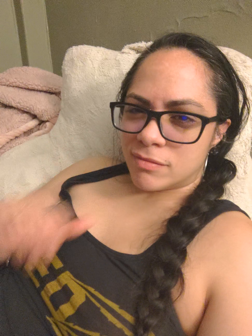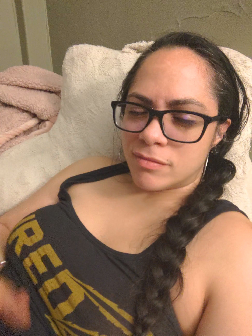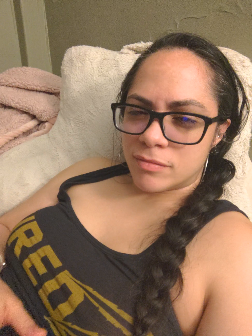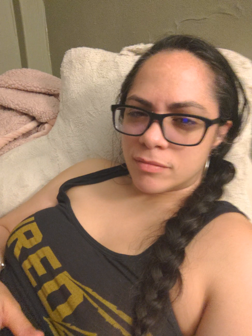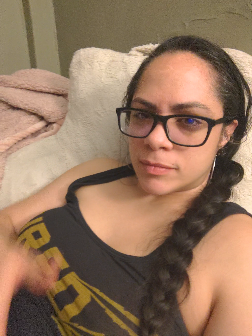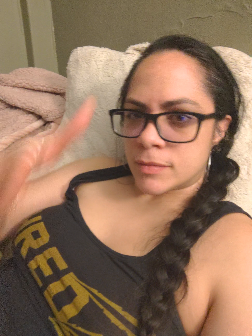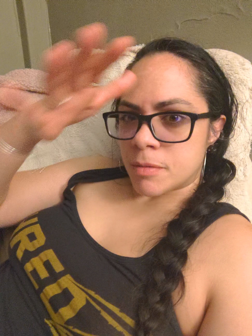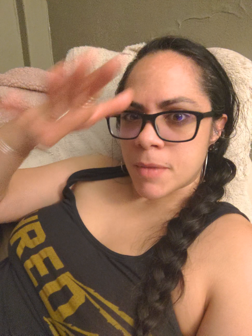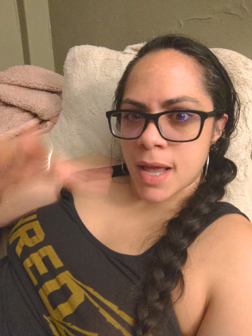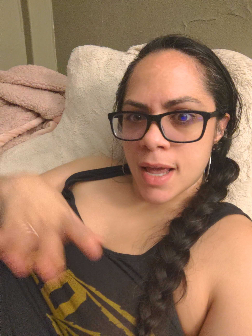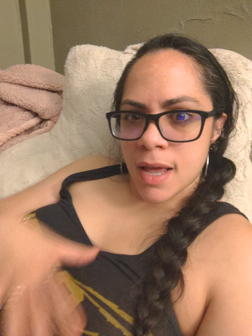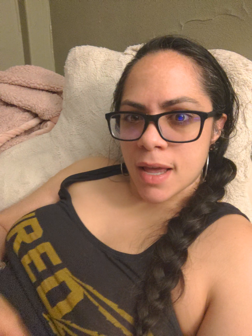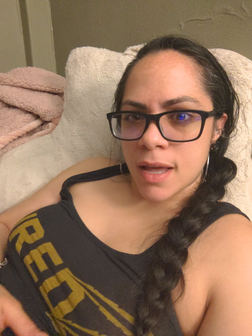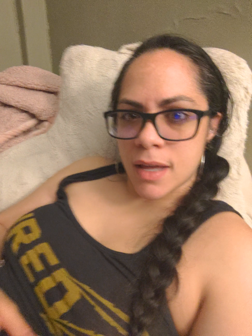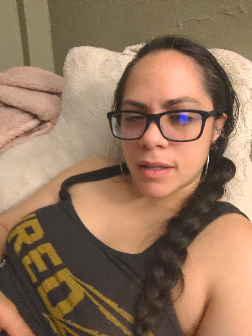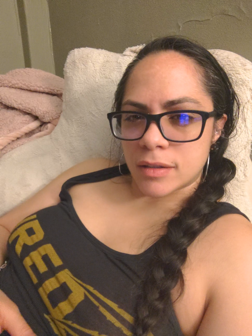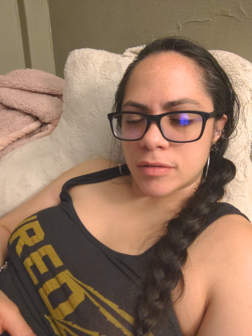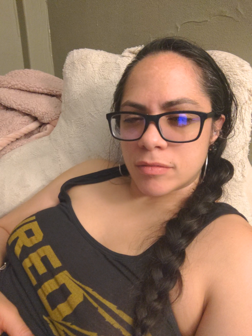man